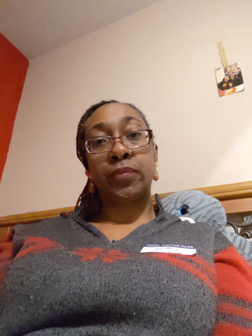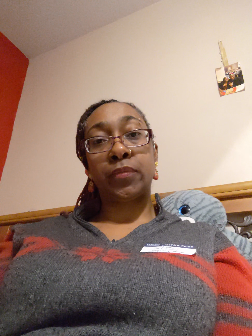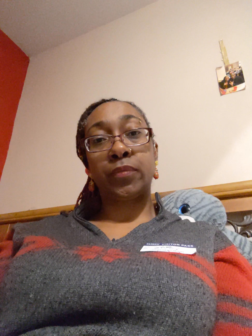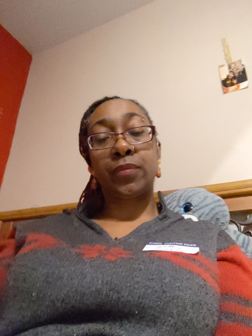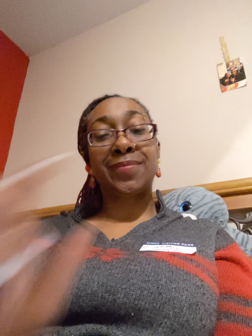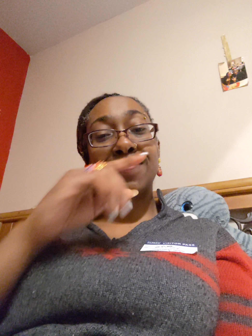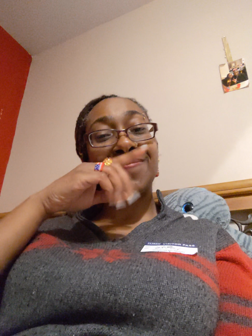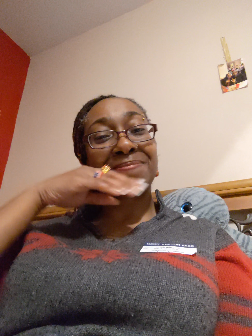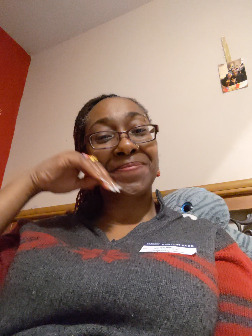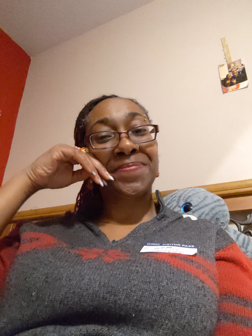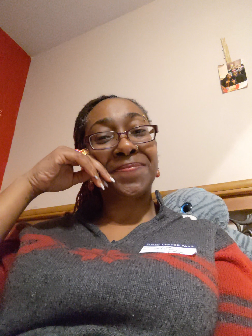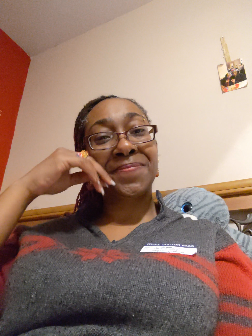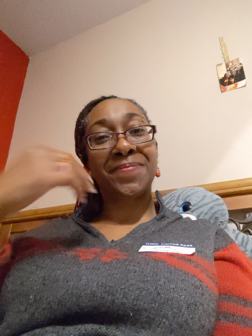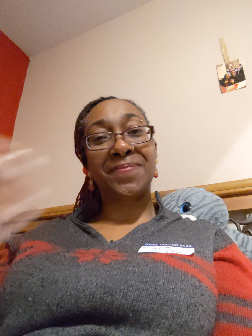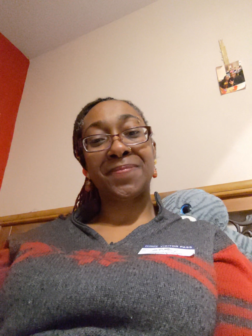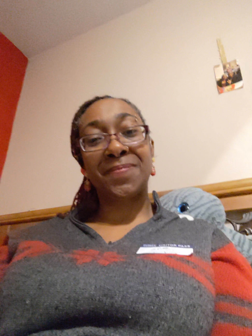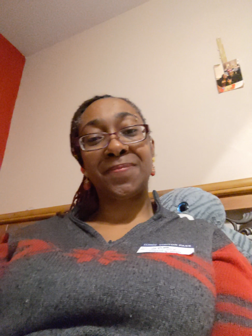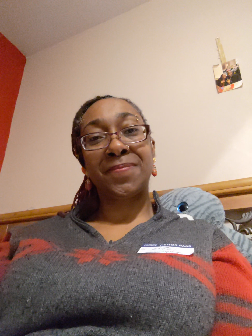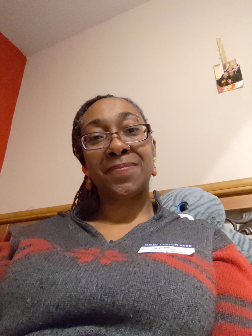smile